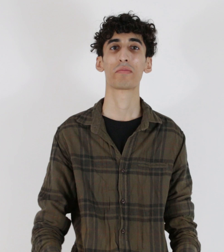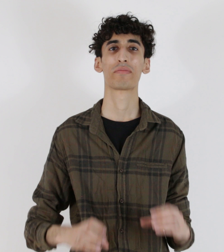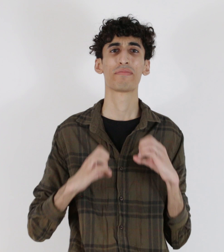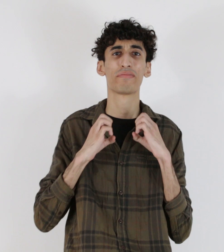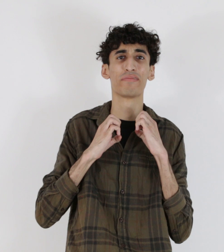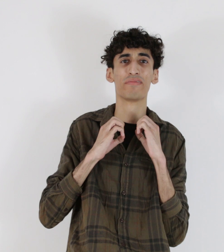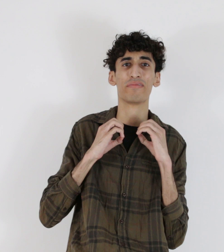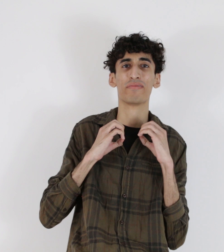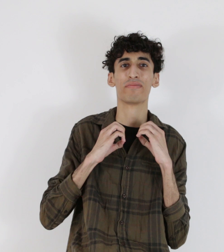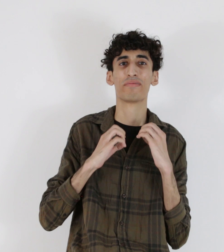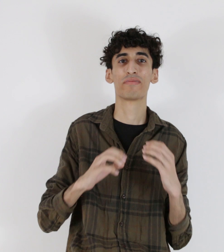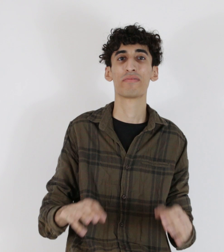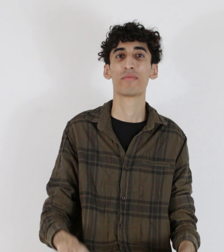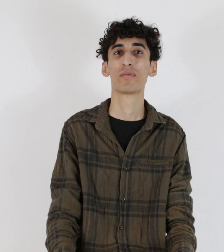scared